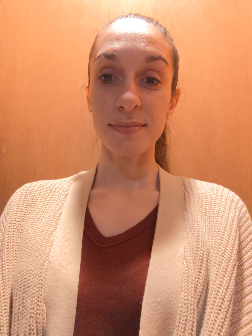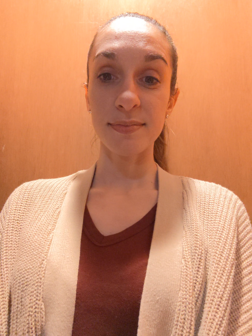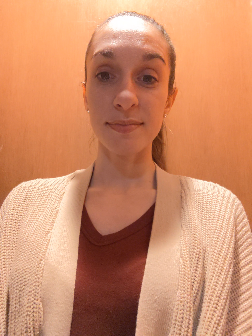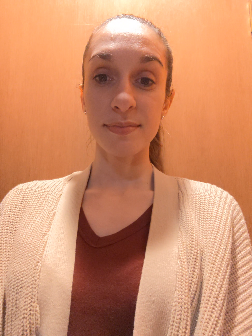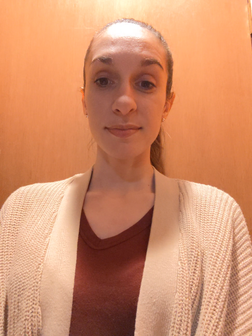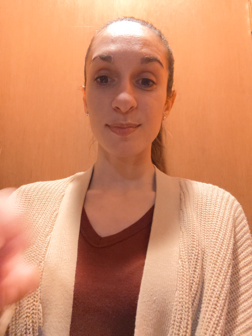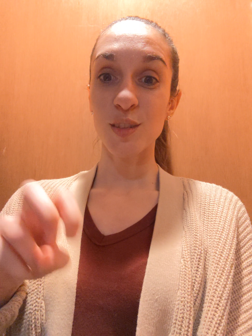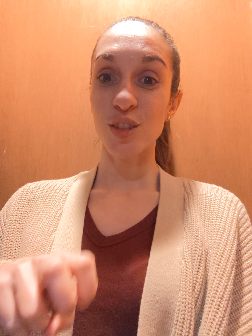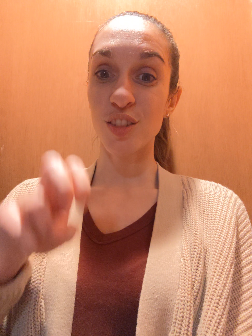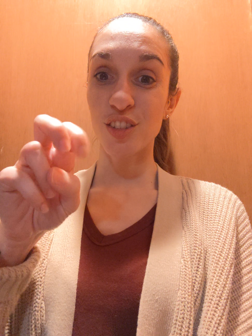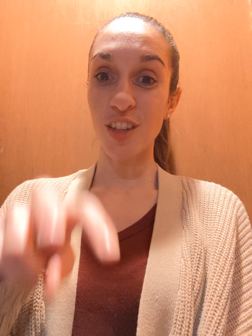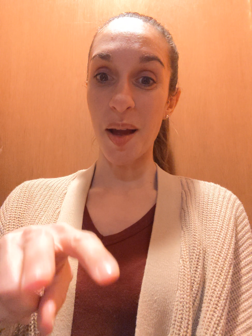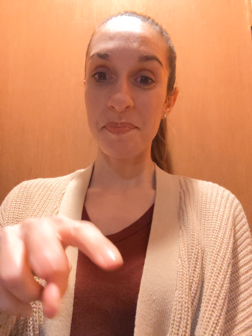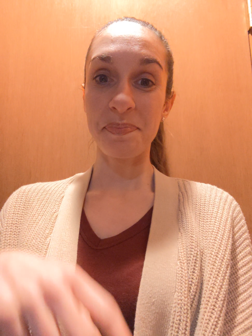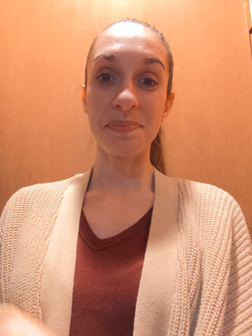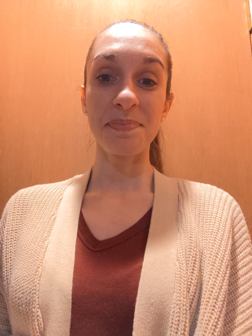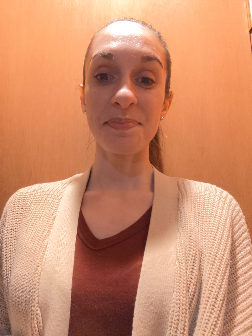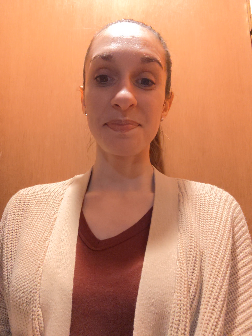jump